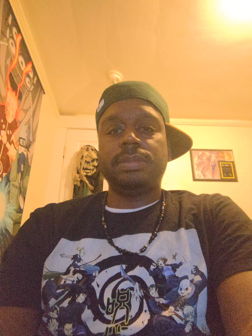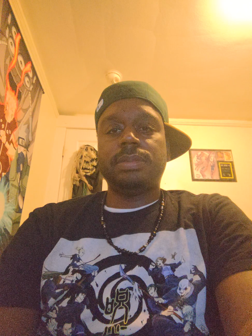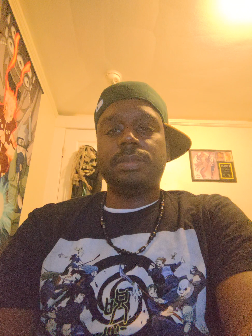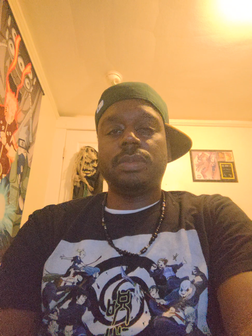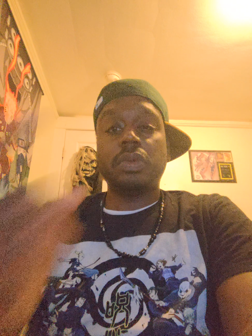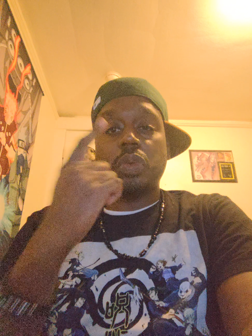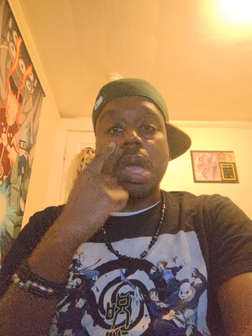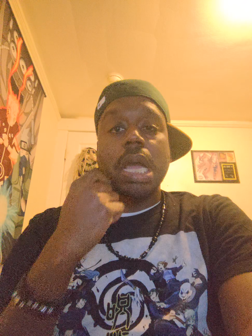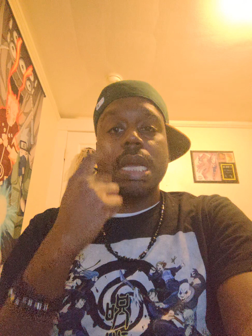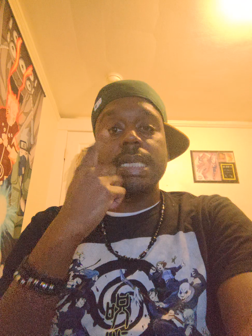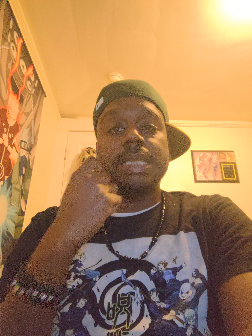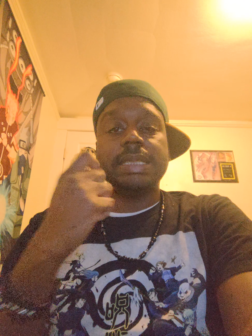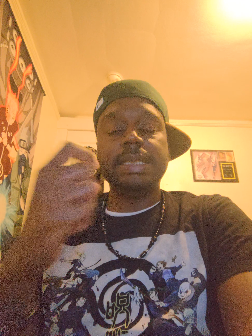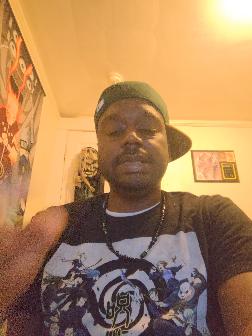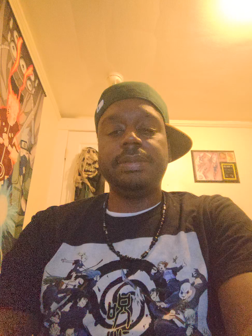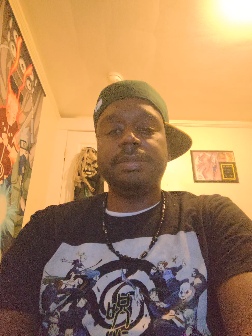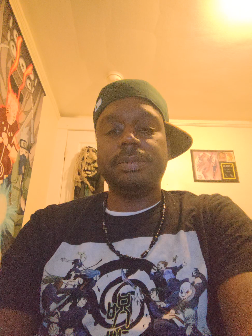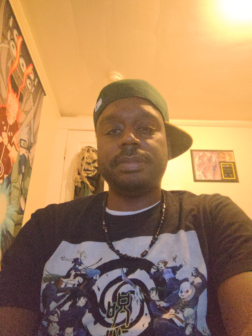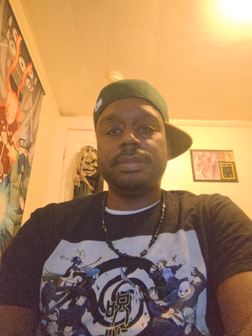cry